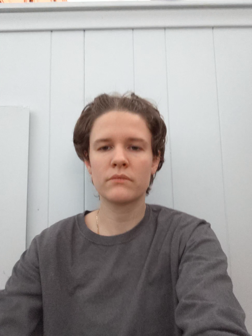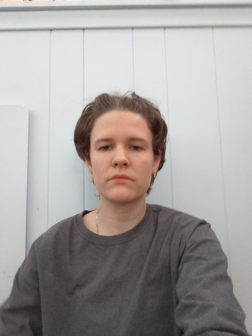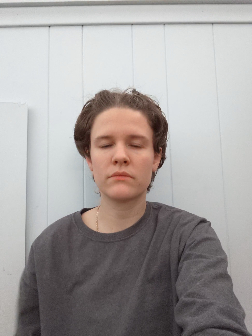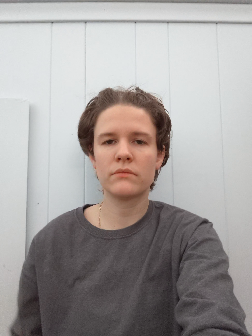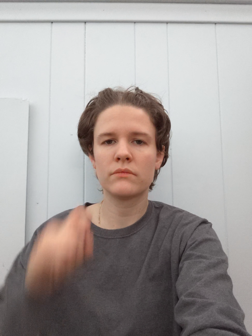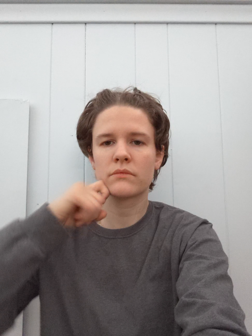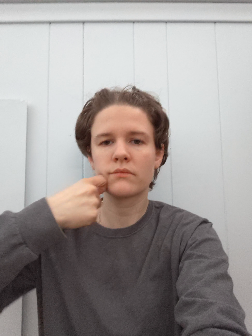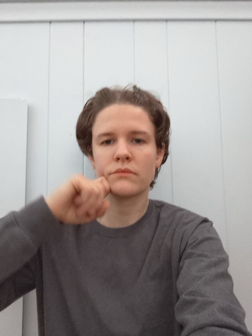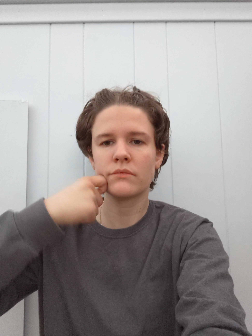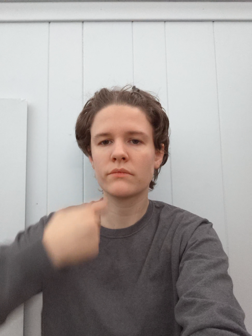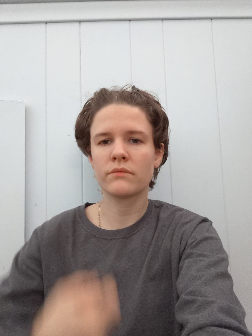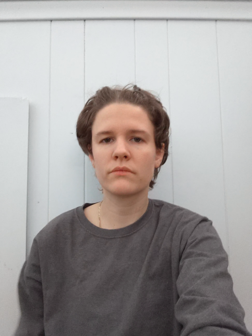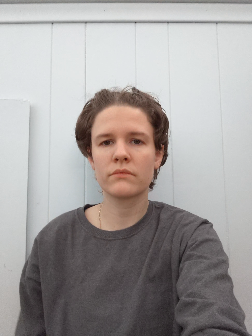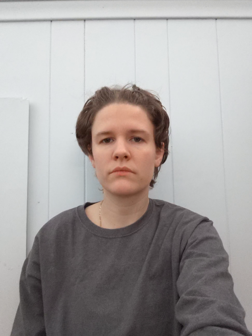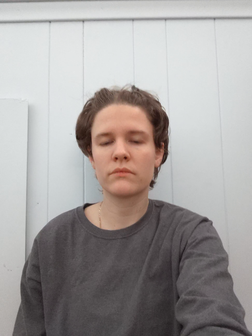apple